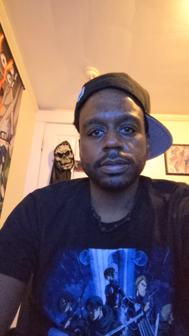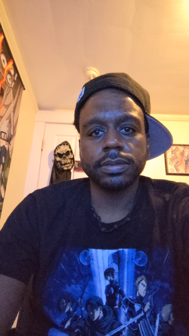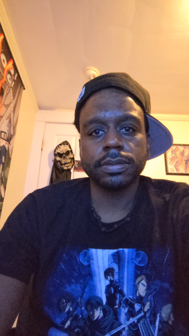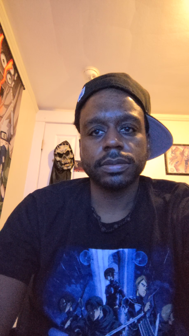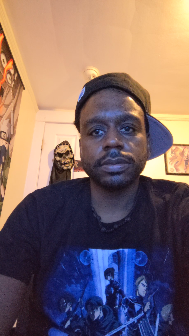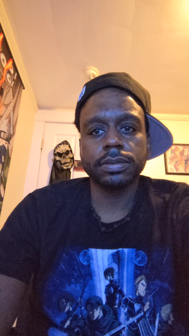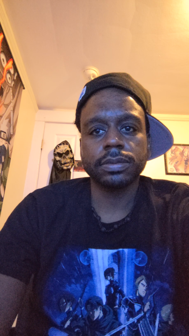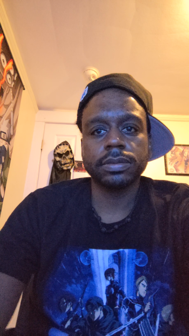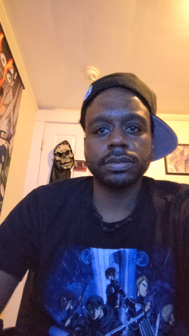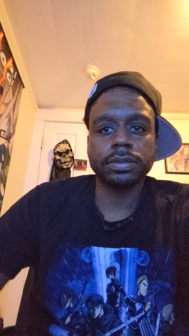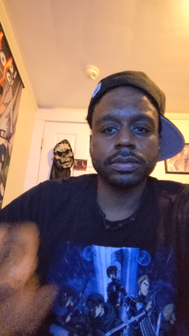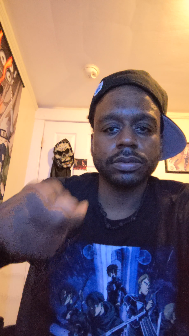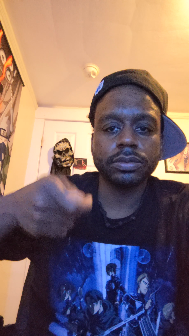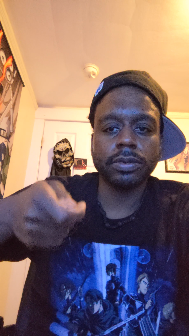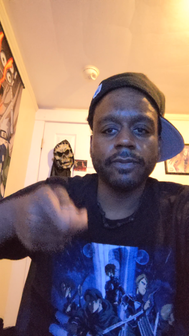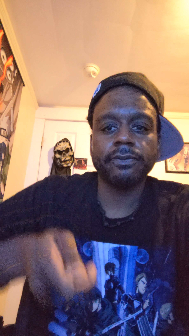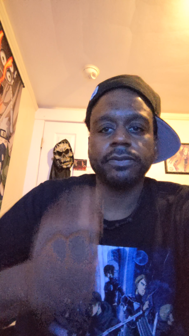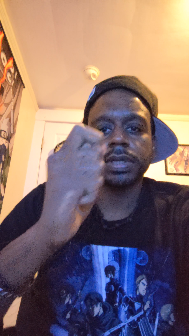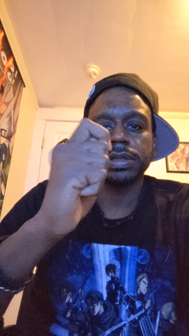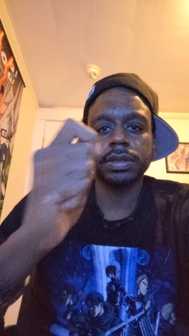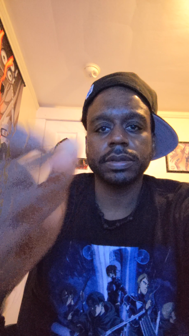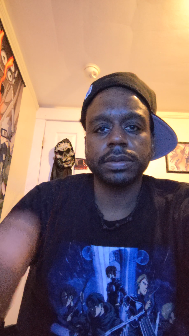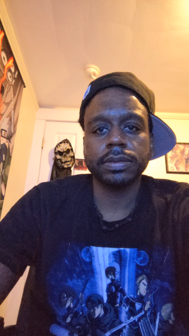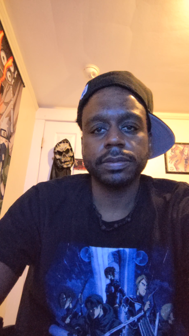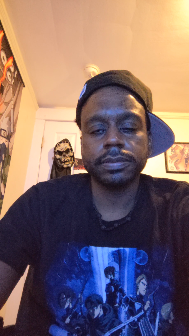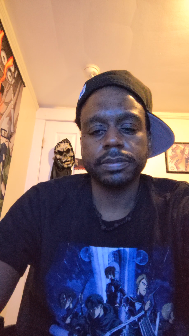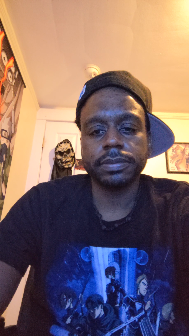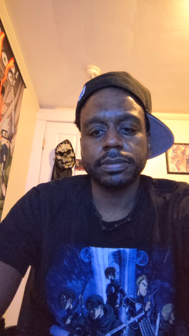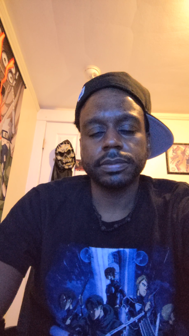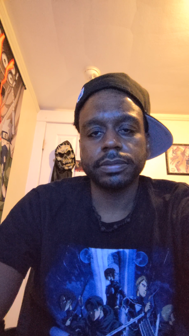shovel